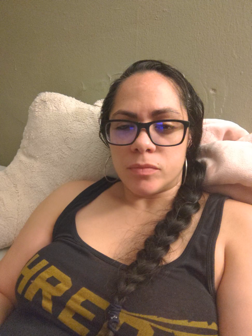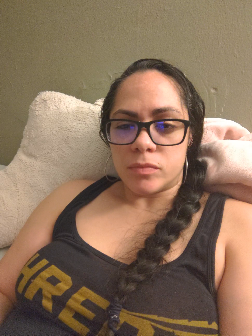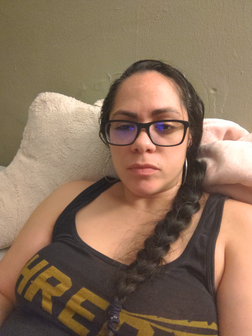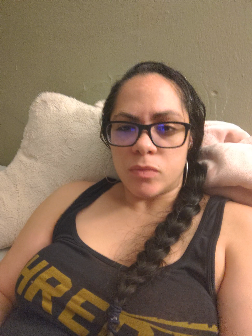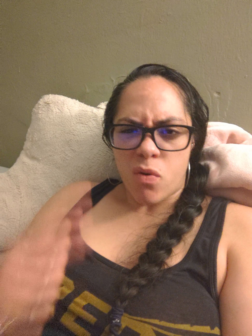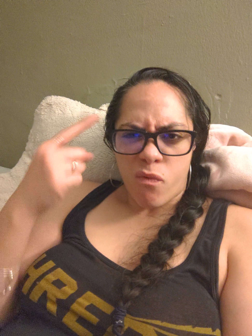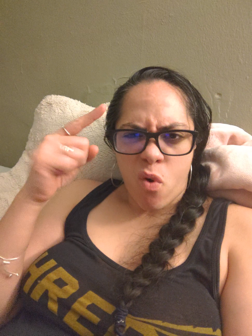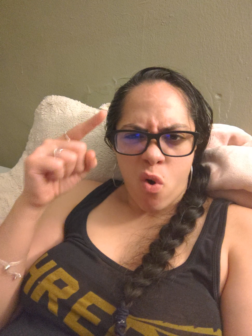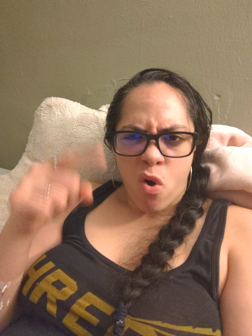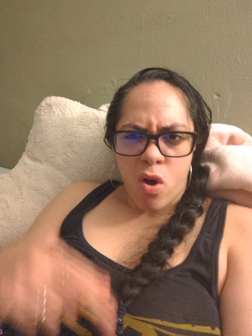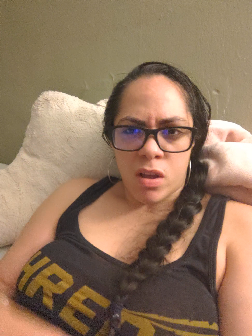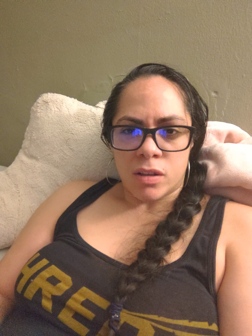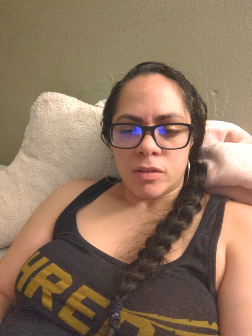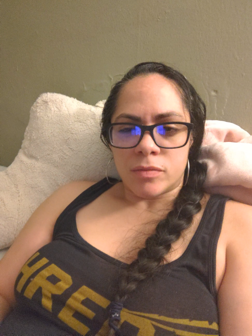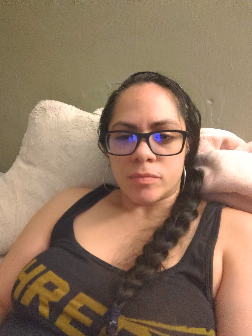for